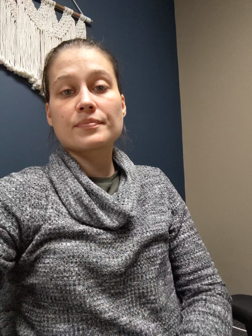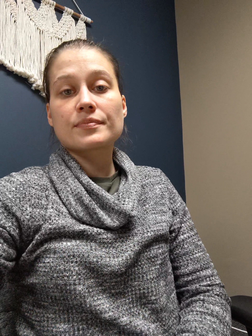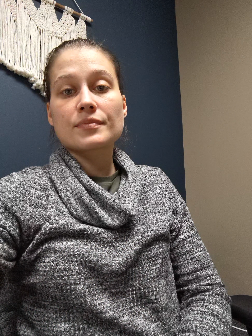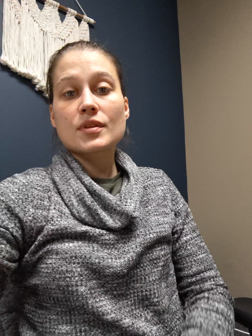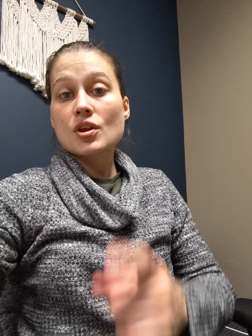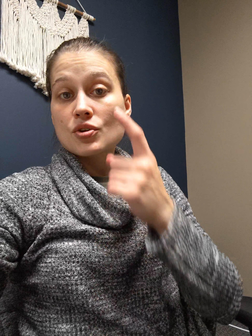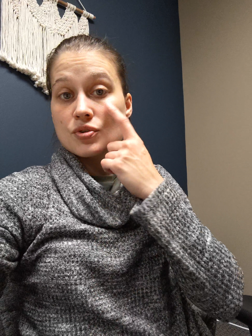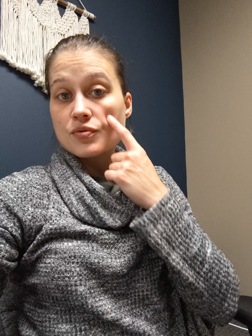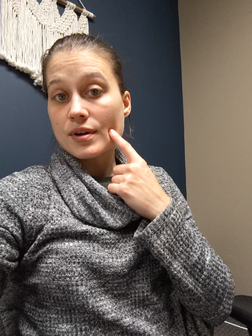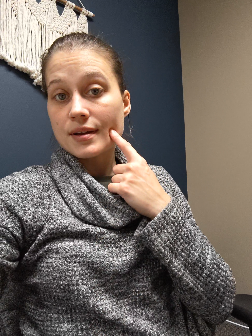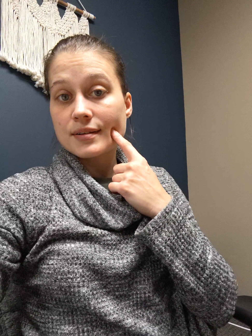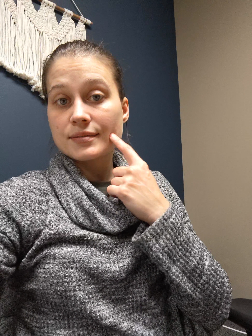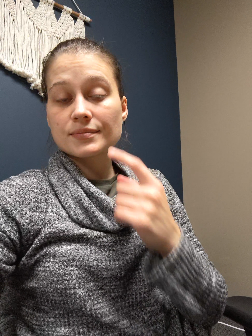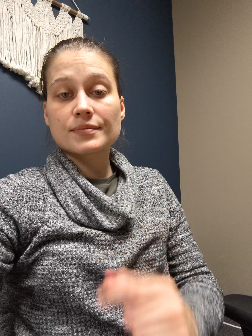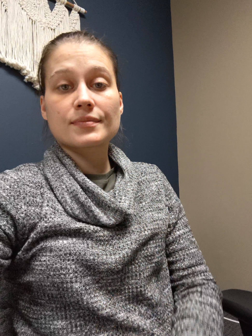cry